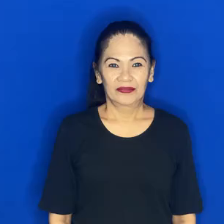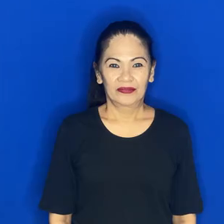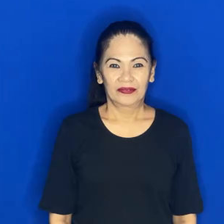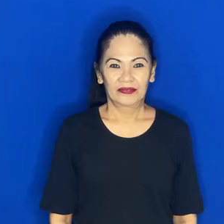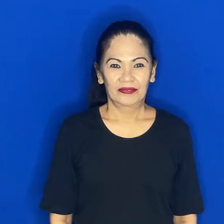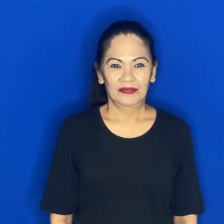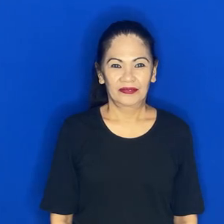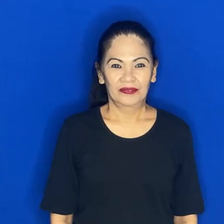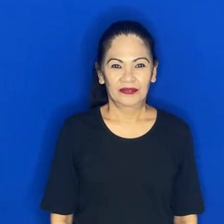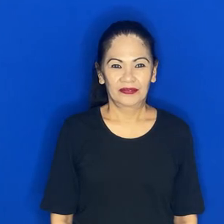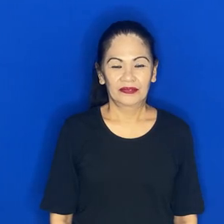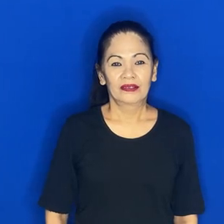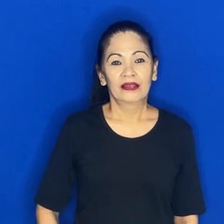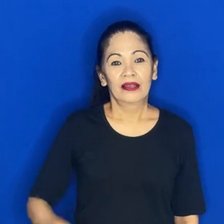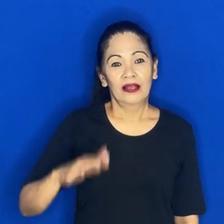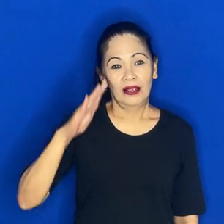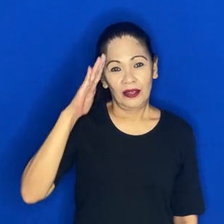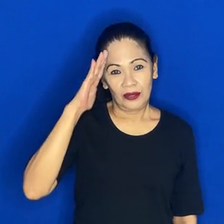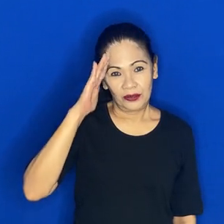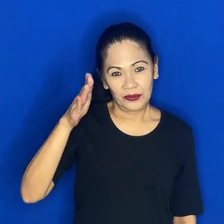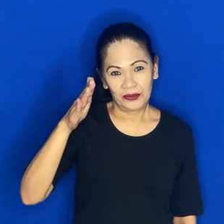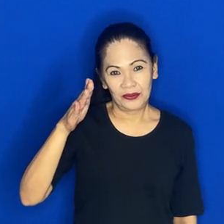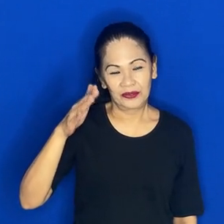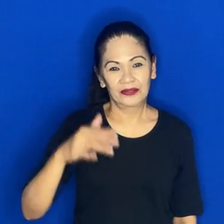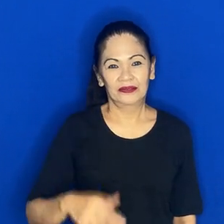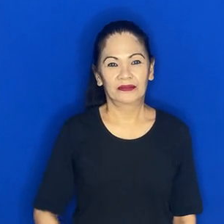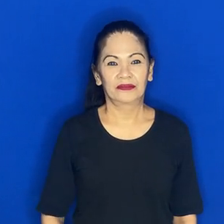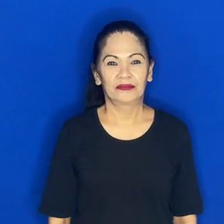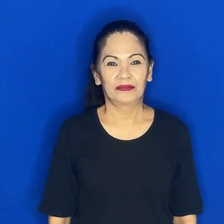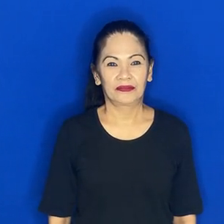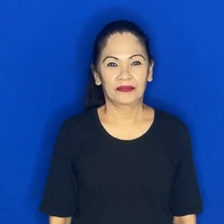hello